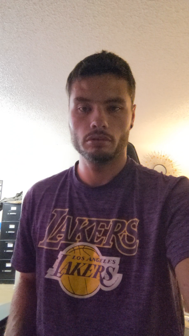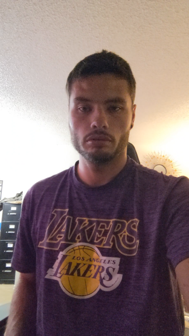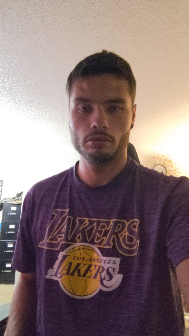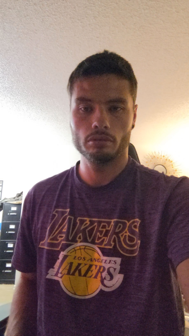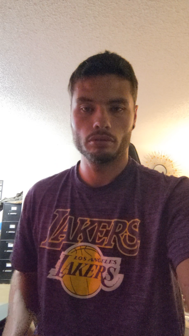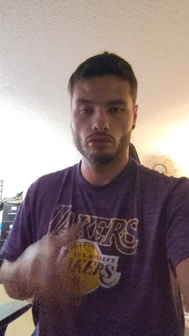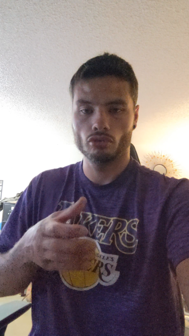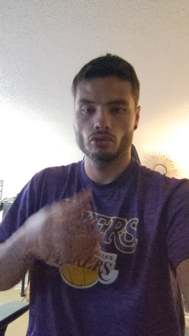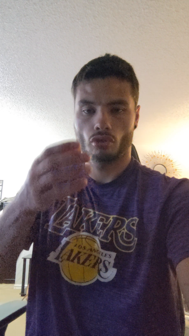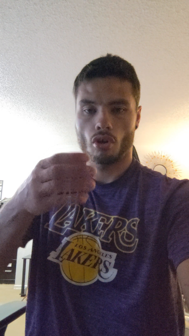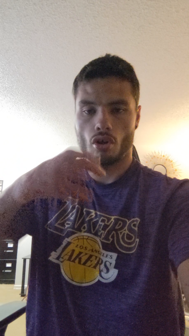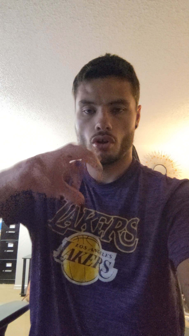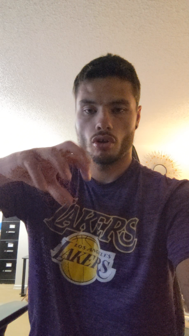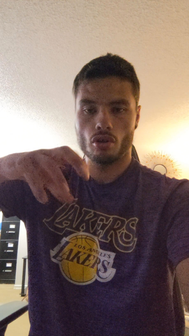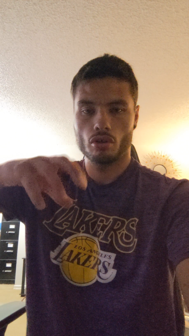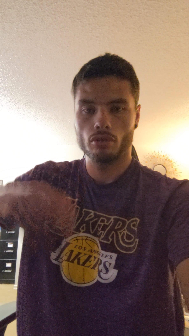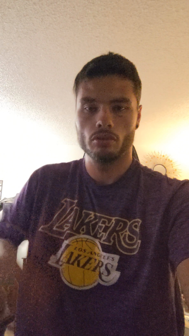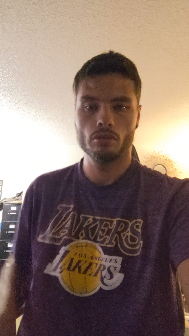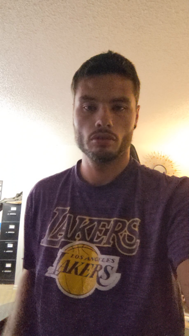jar